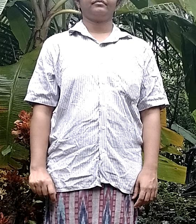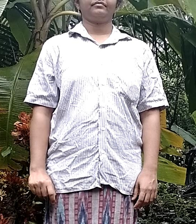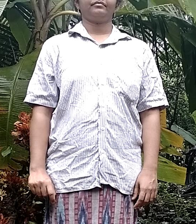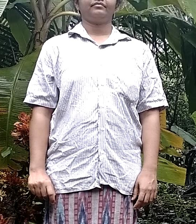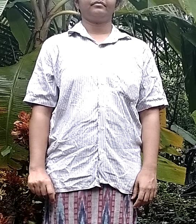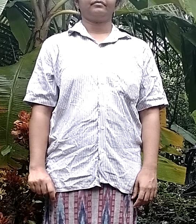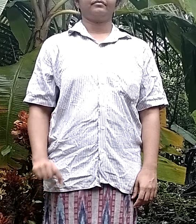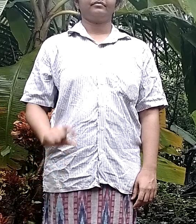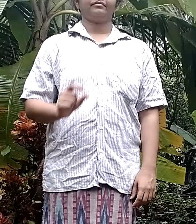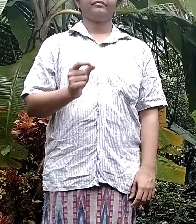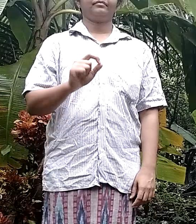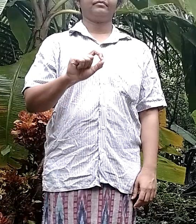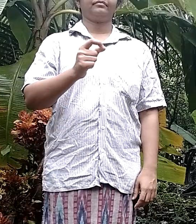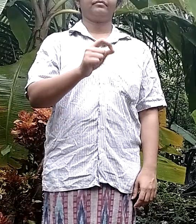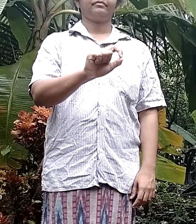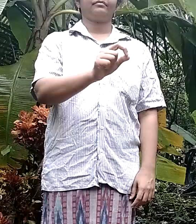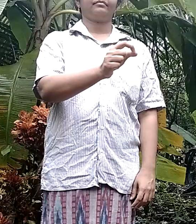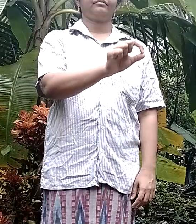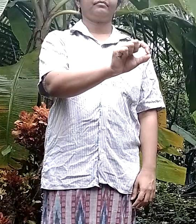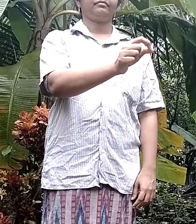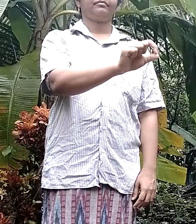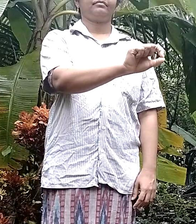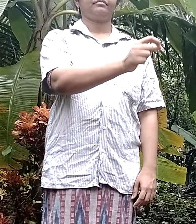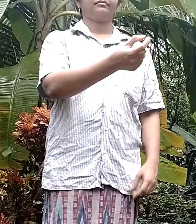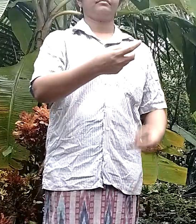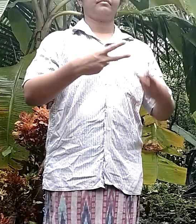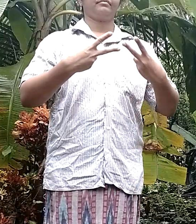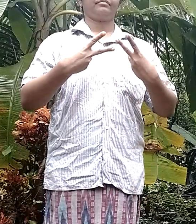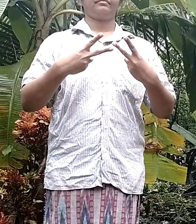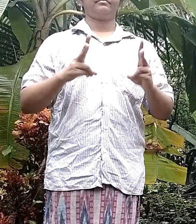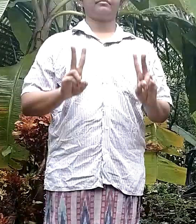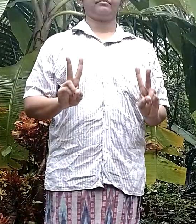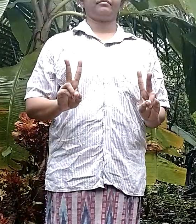Insect